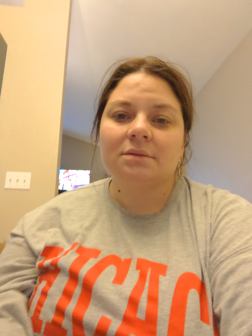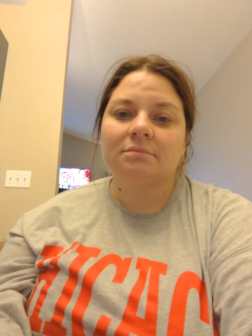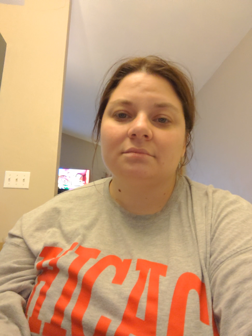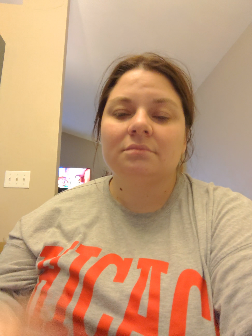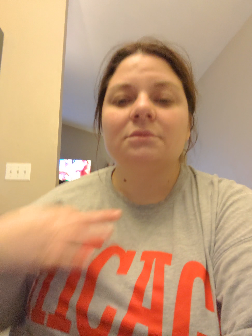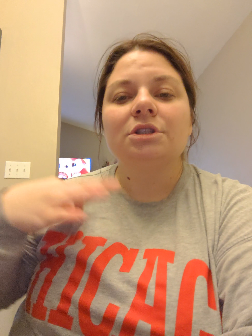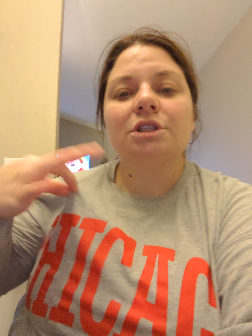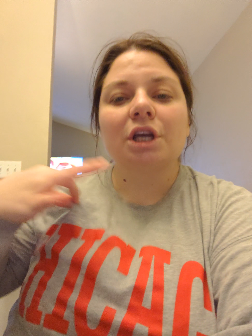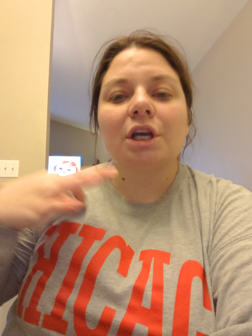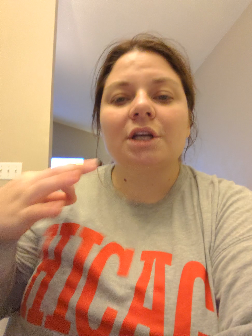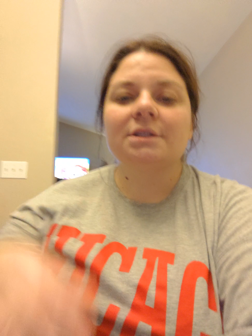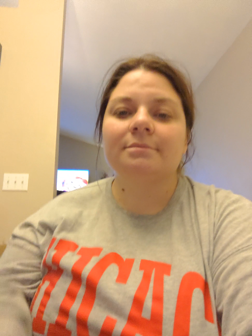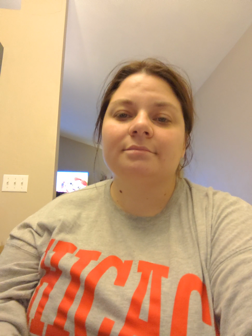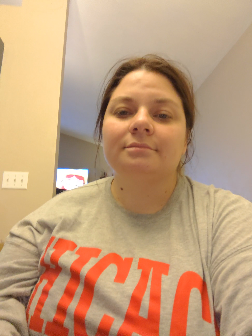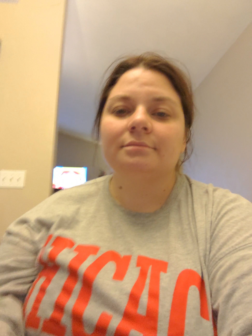shirt